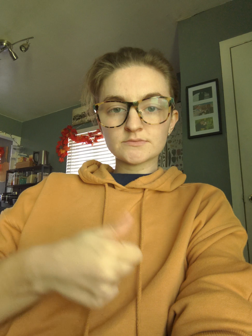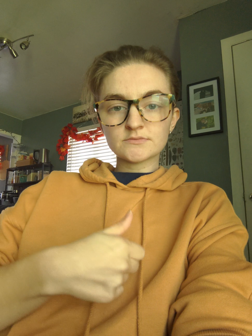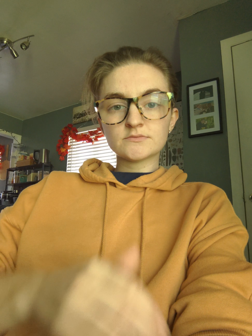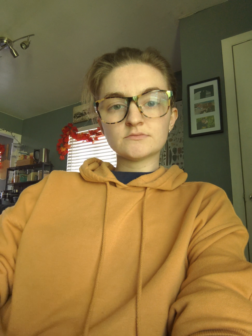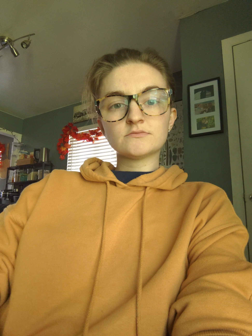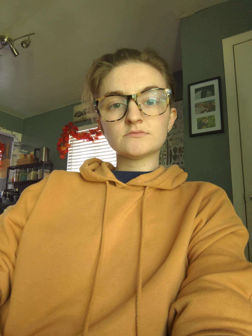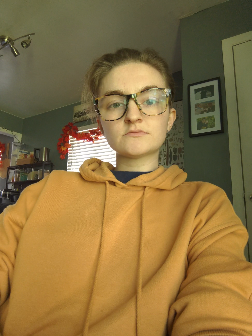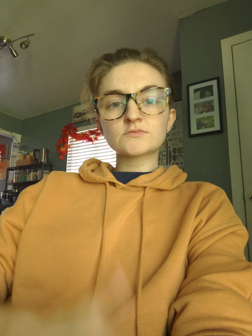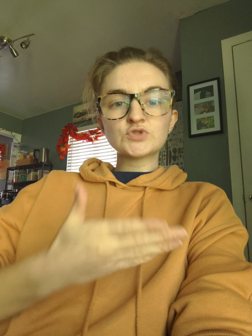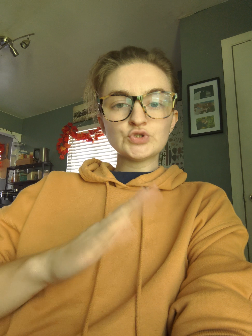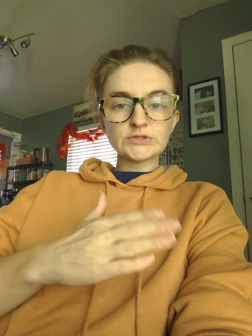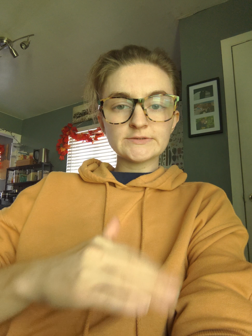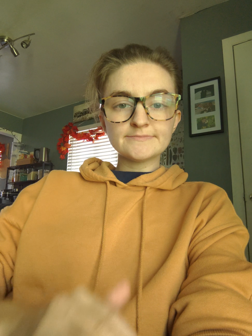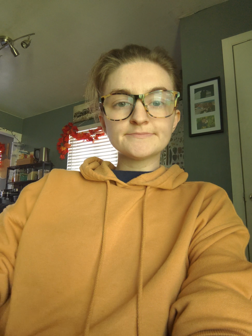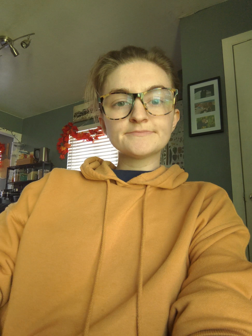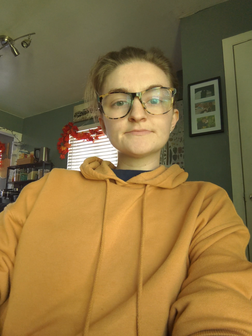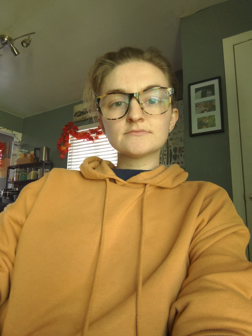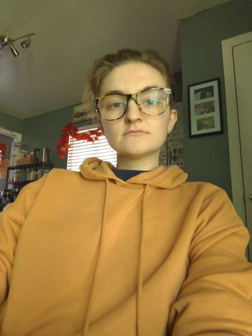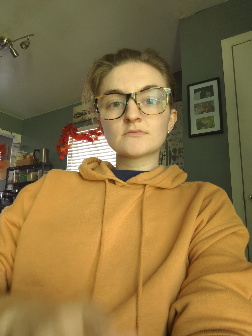cook